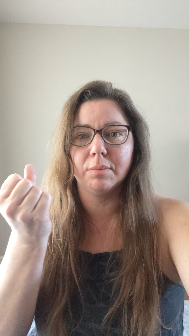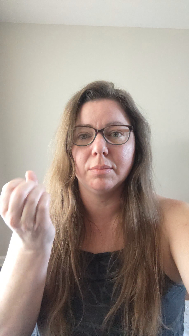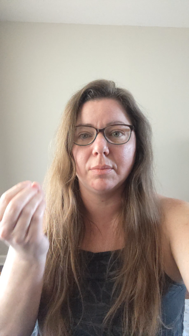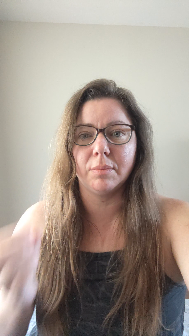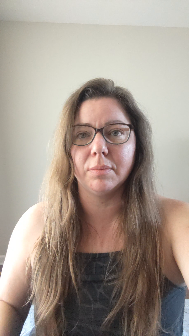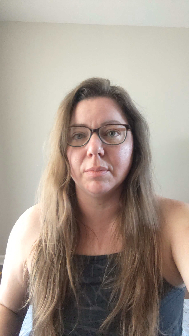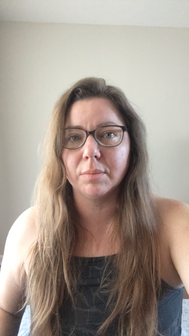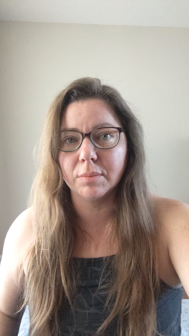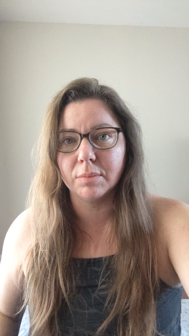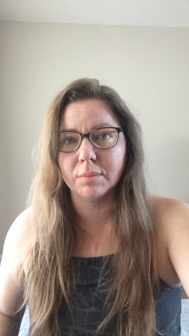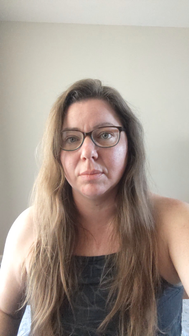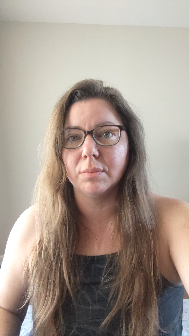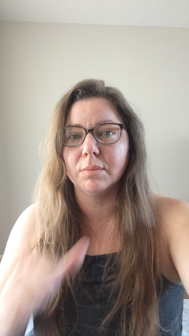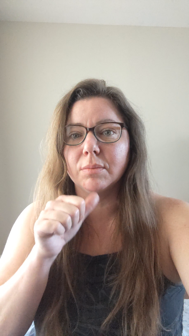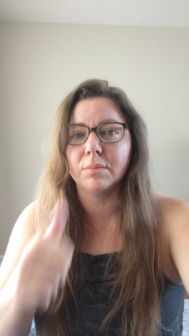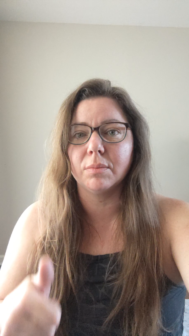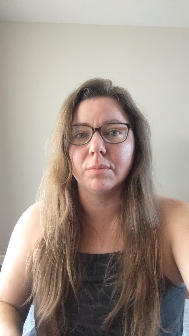don't